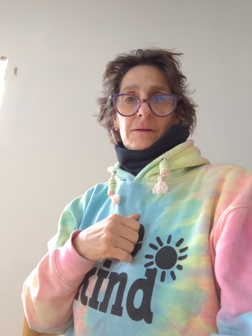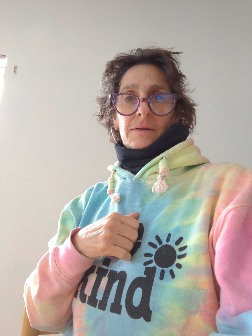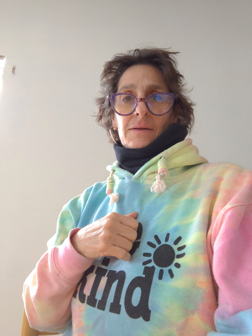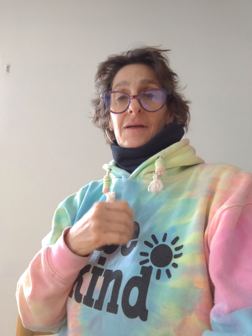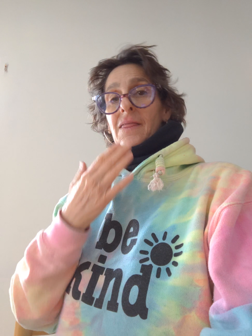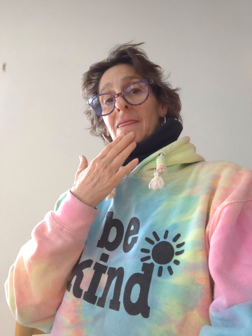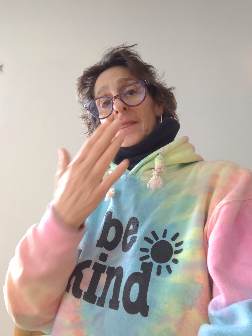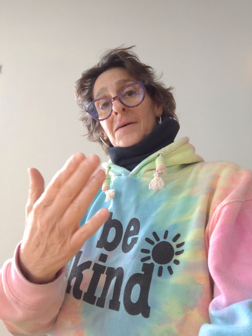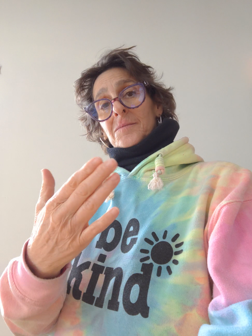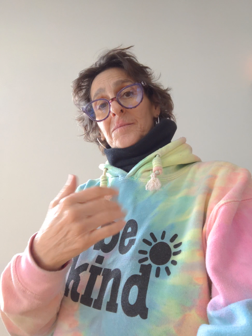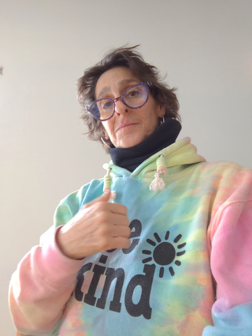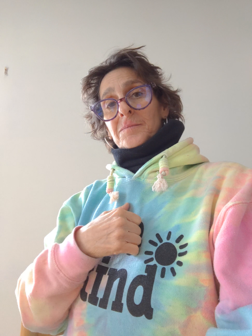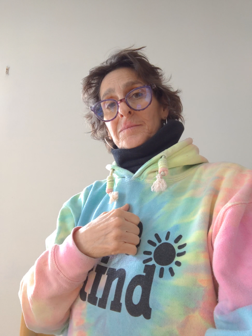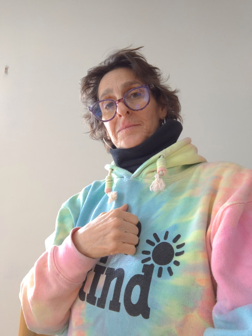thank you